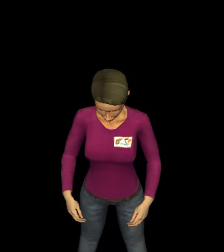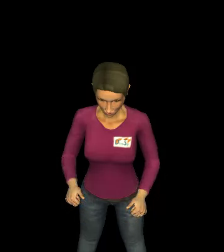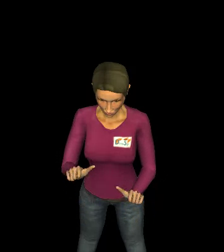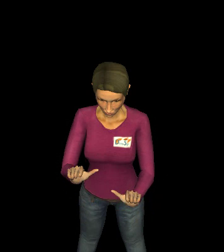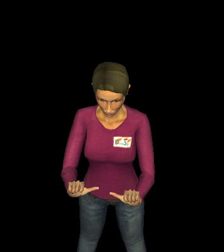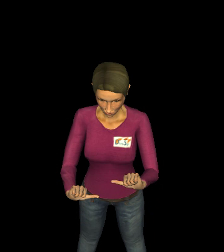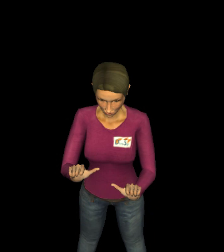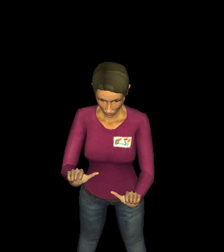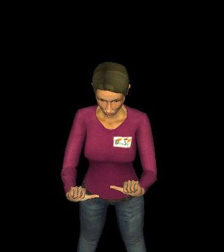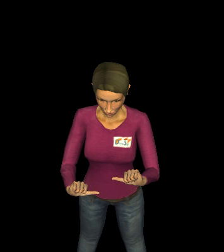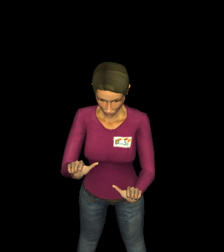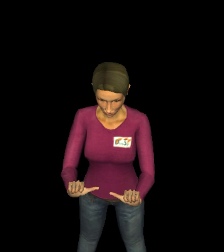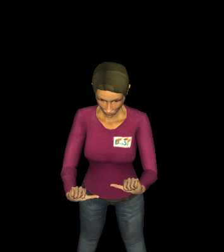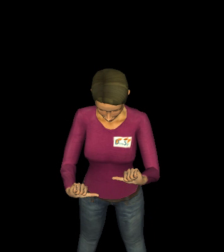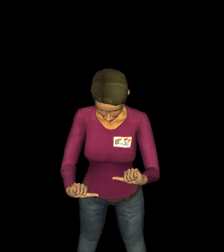مختبر